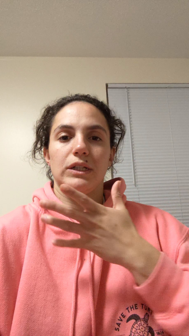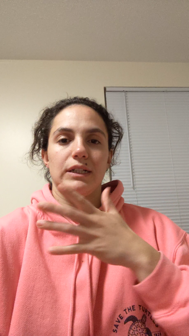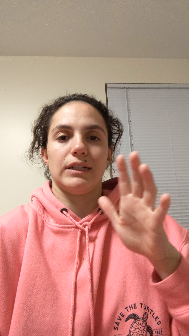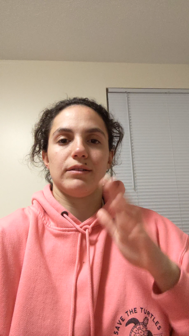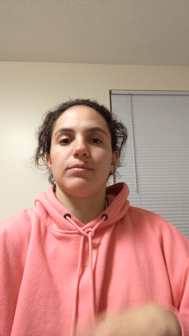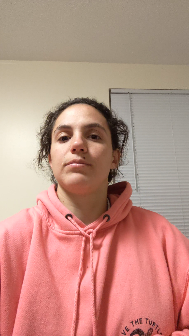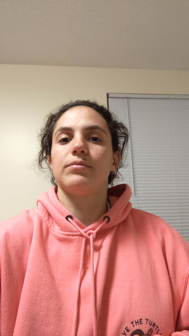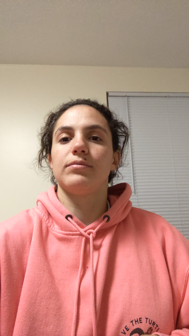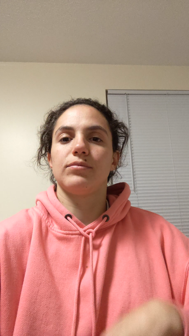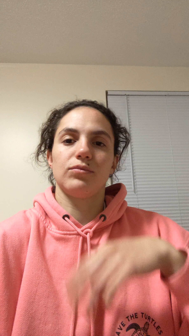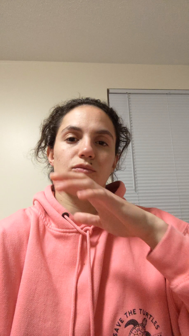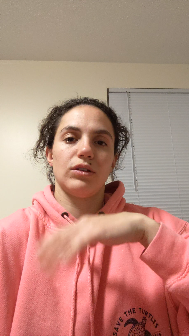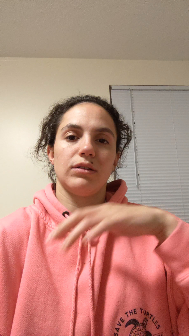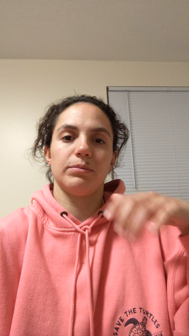grapes